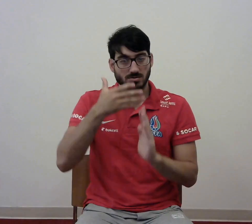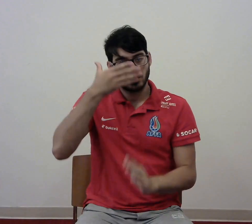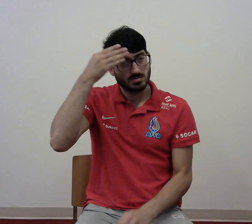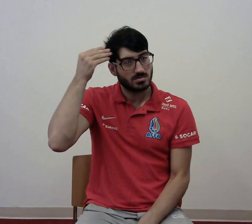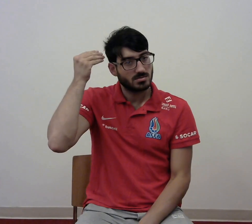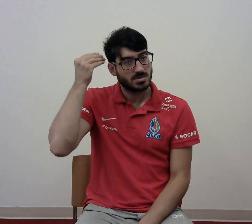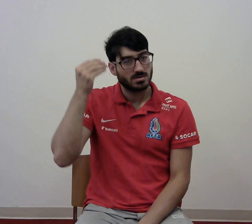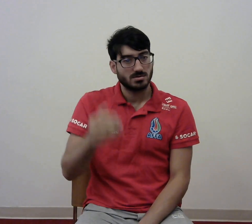unutmuşam